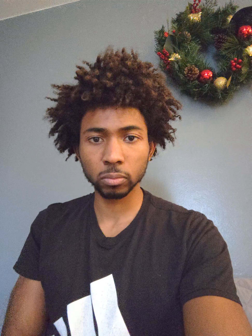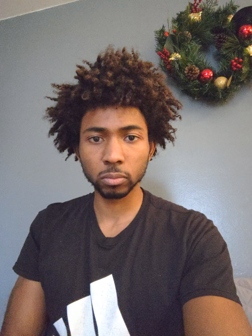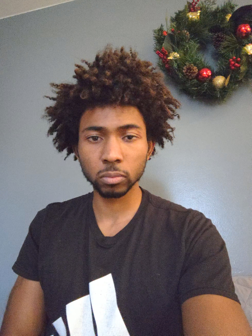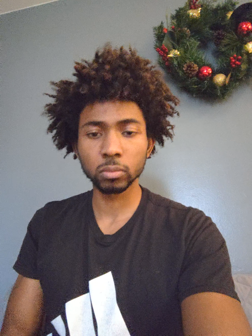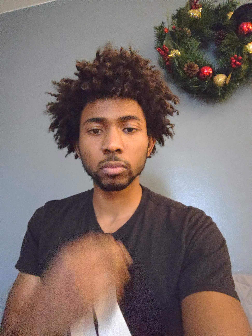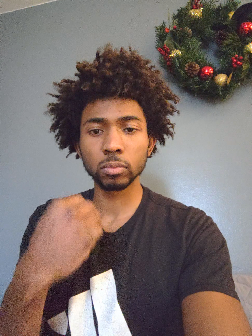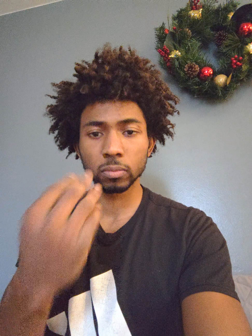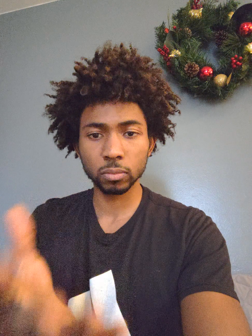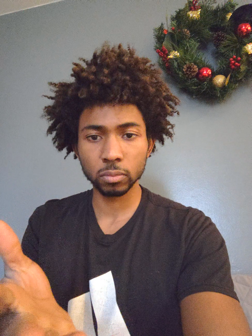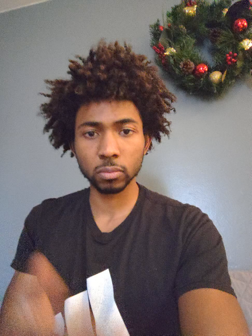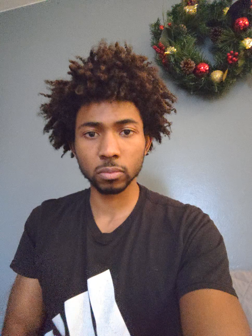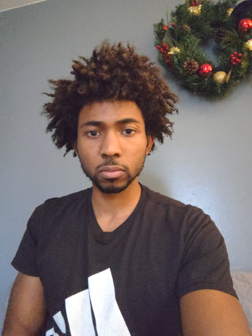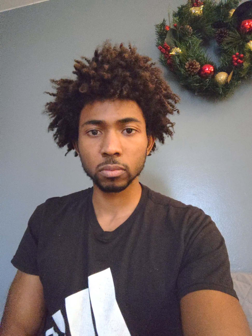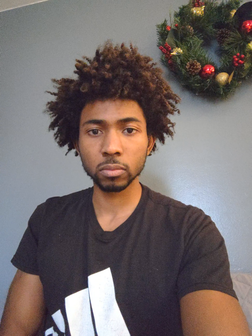give